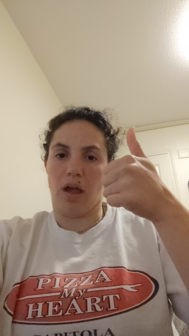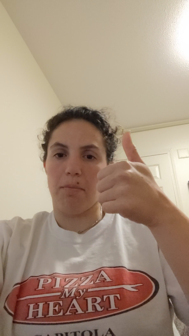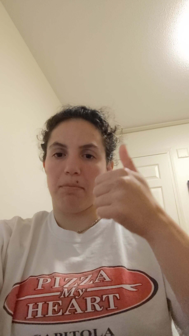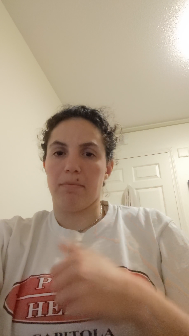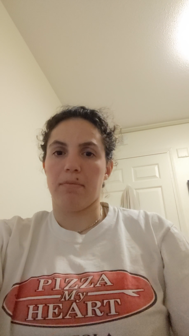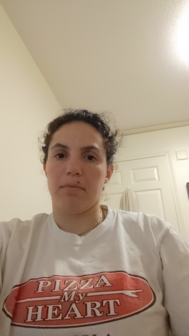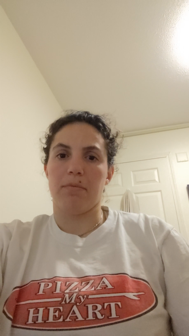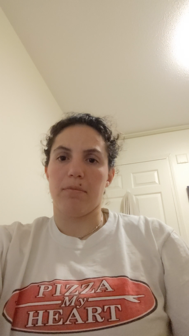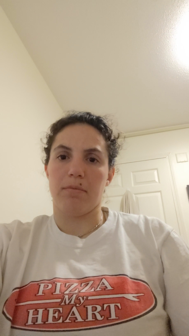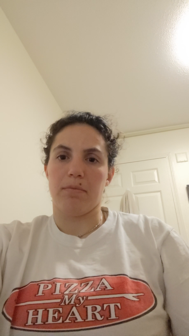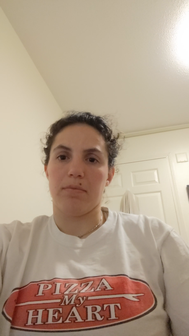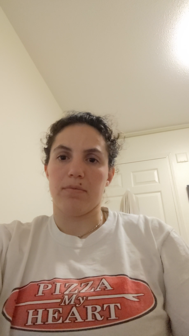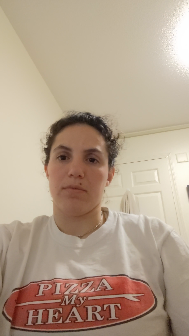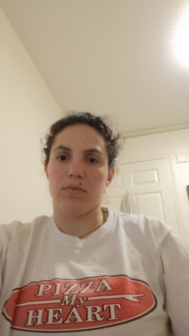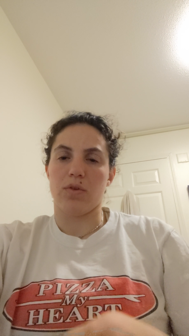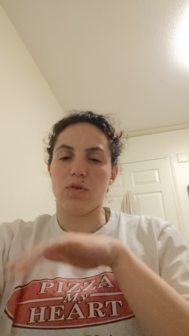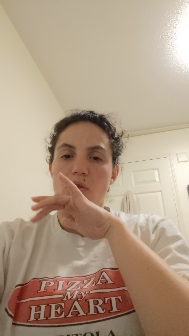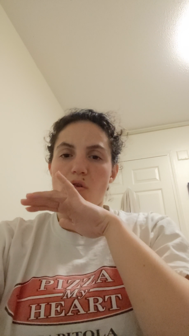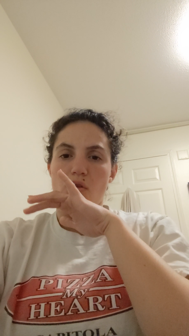naughty